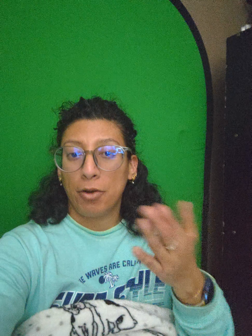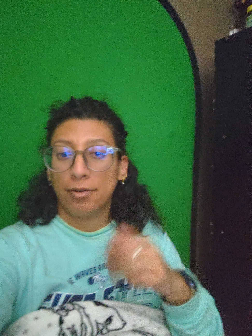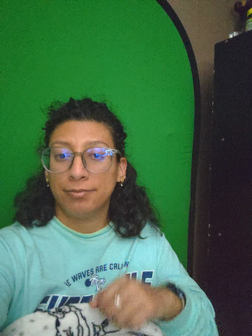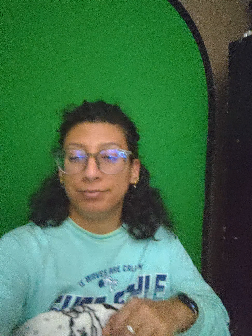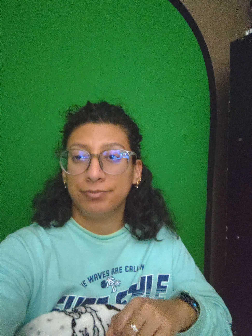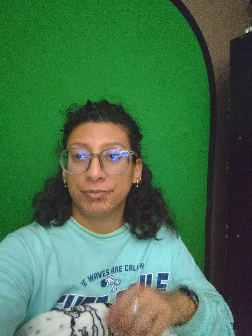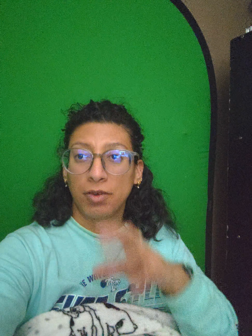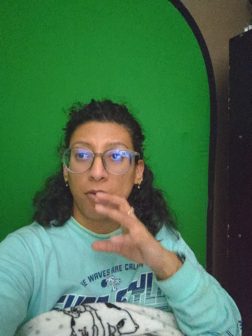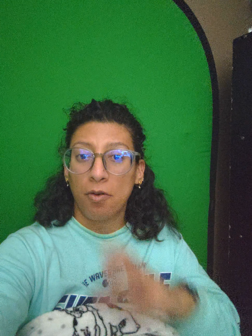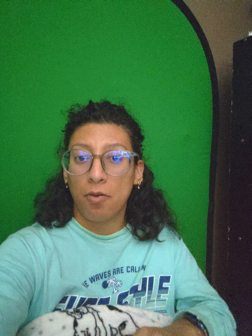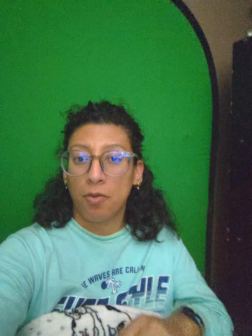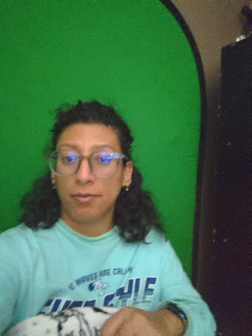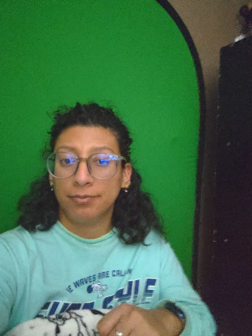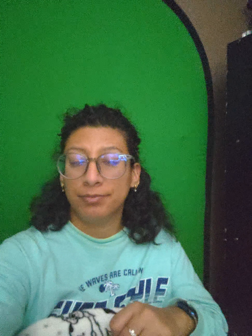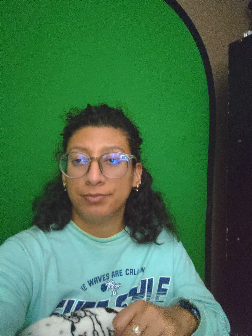old